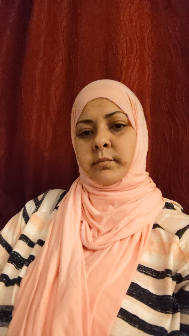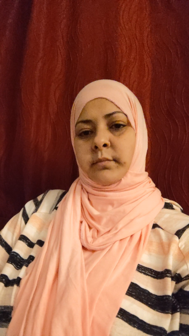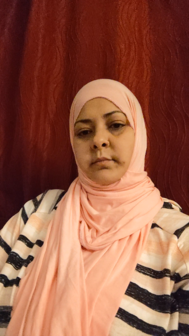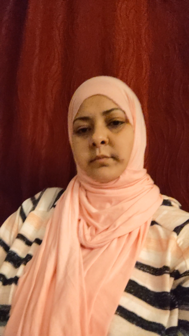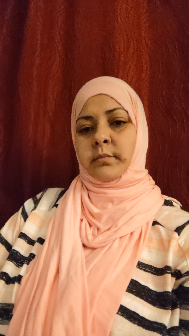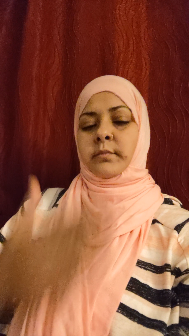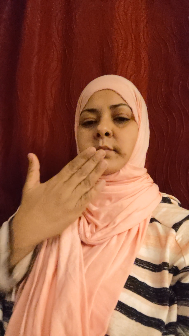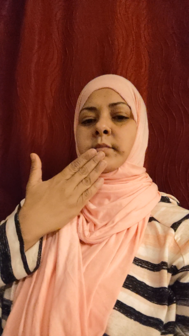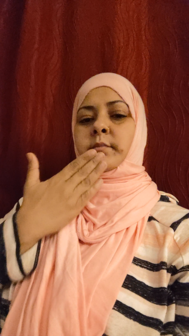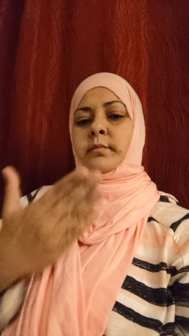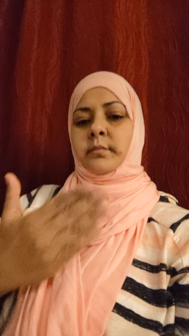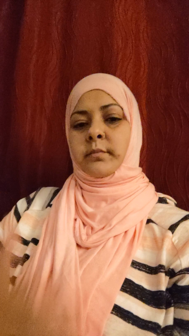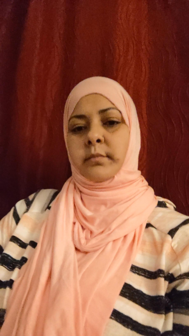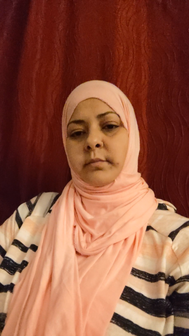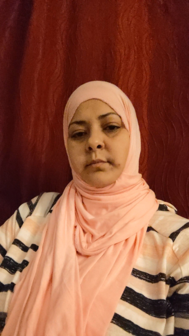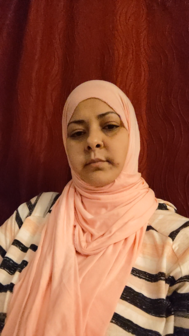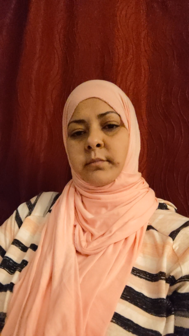good